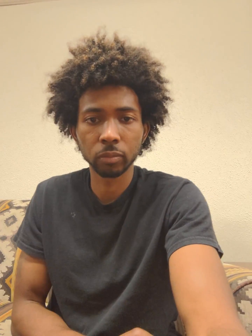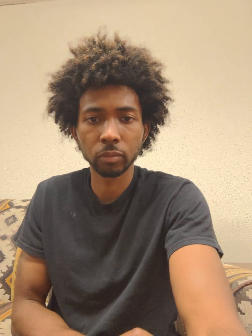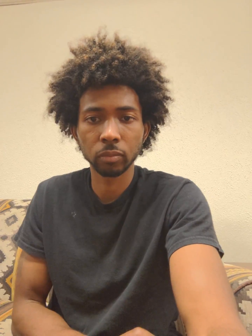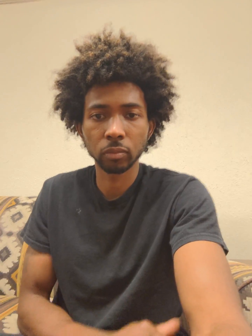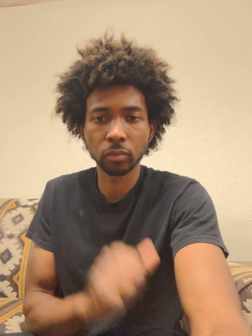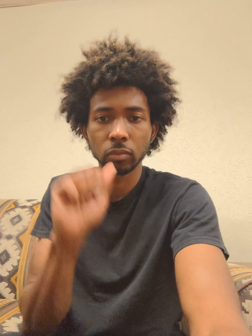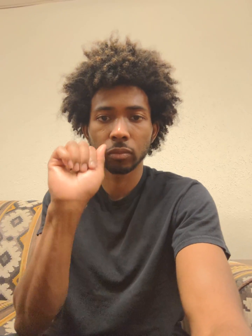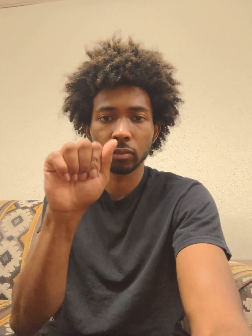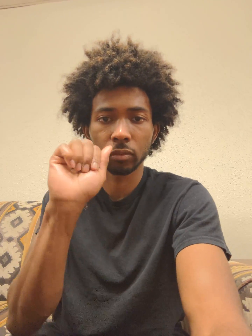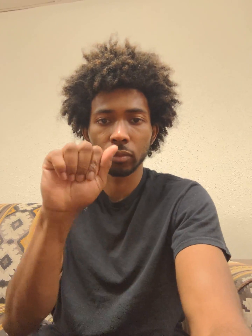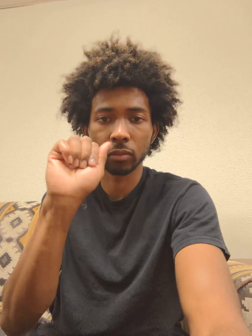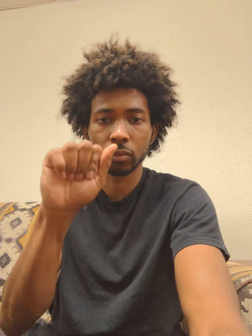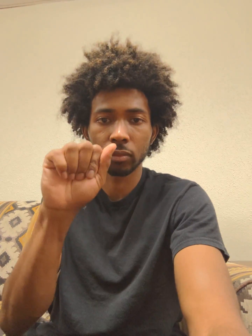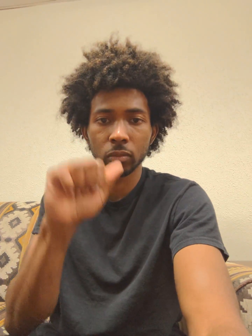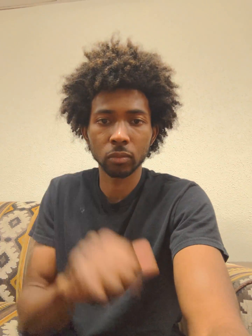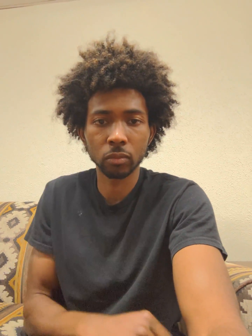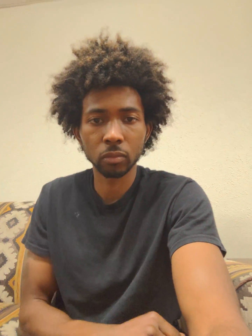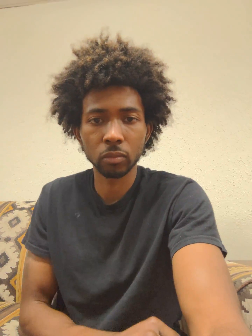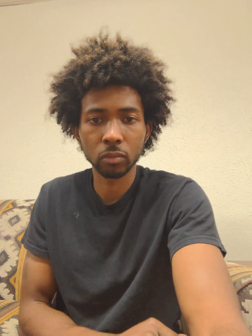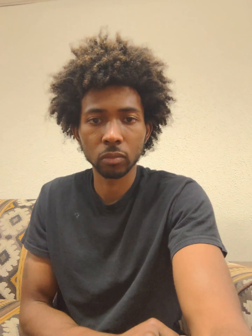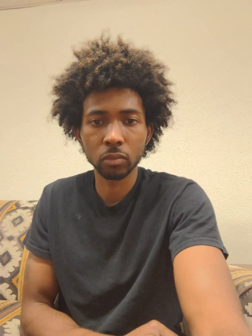knock